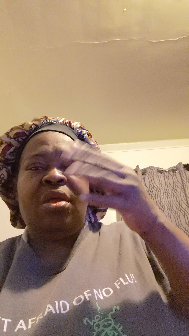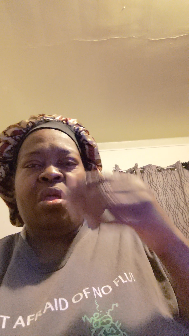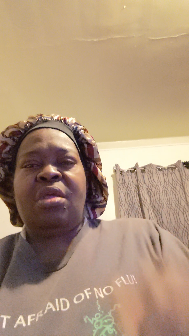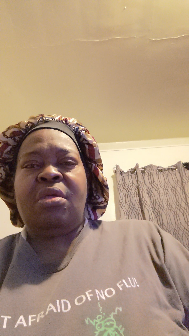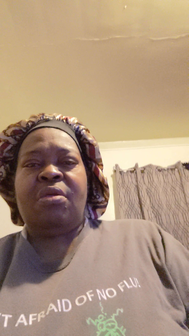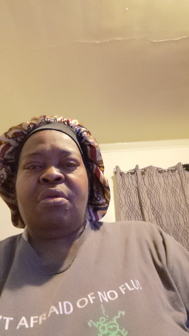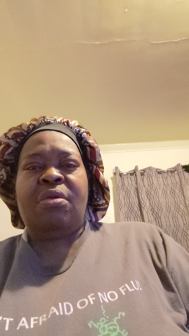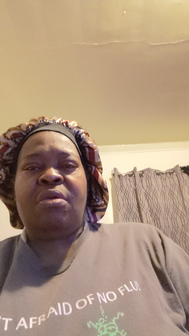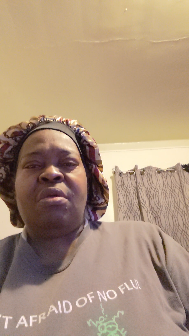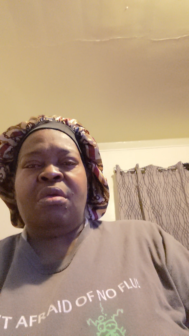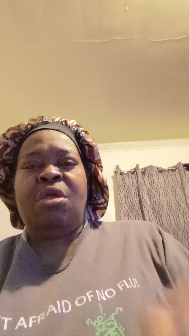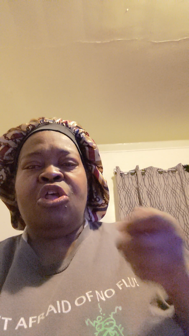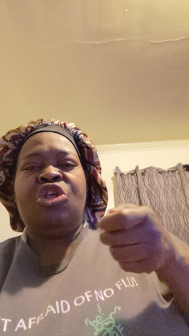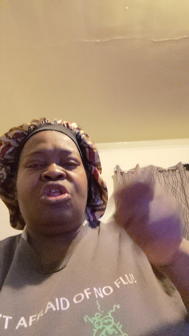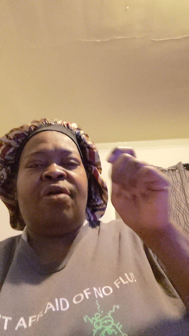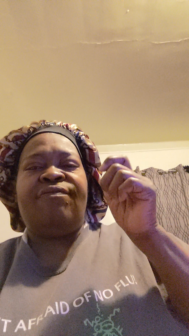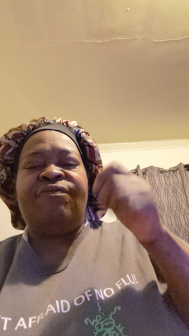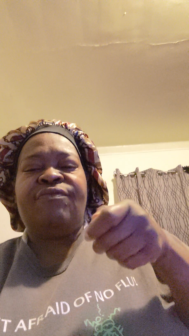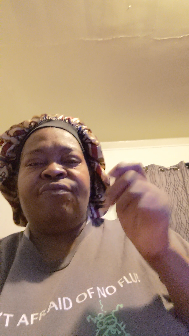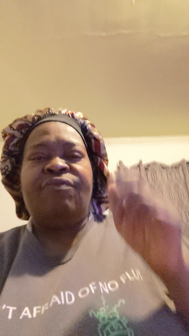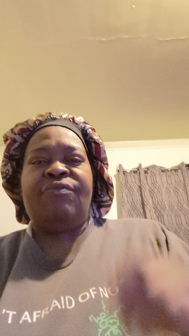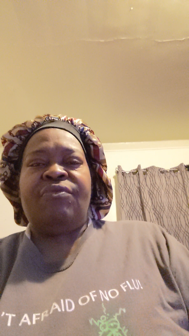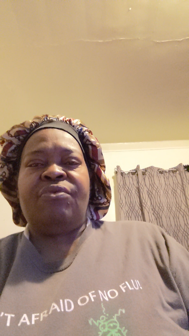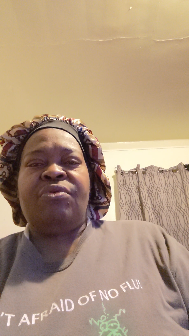shovel